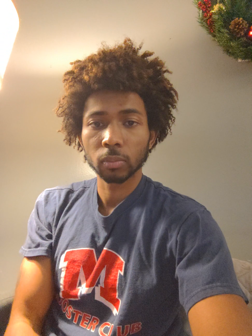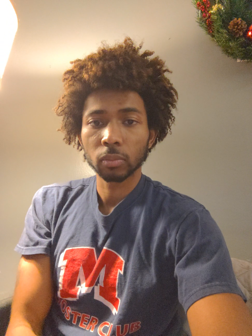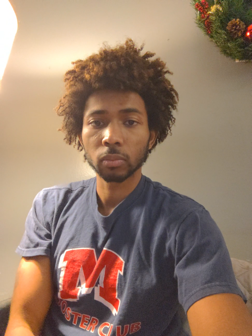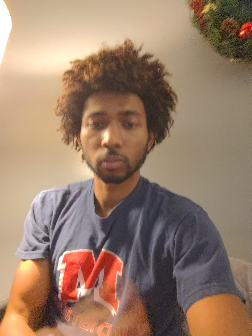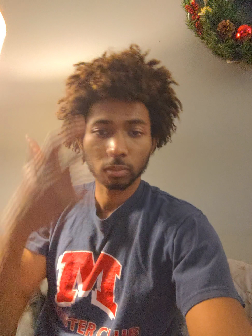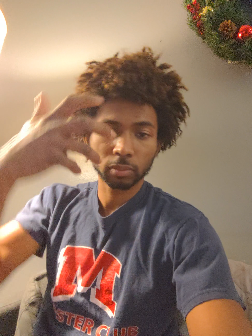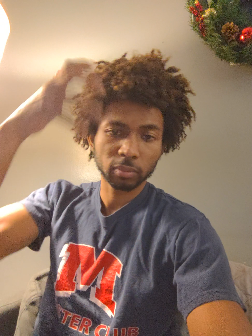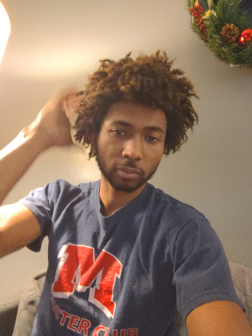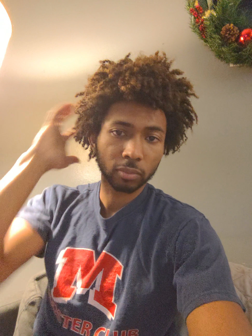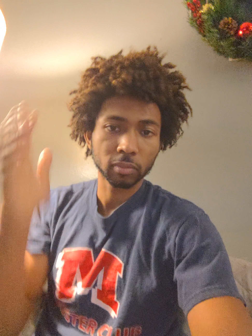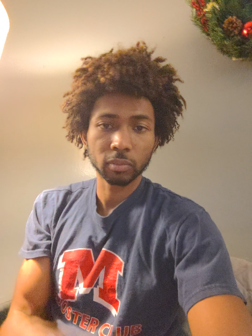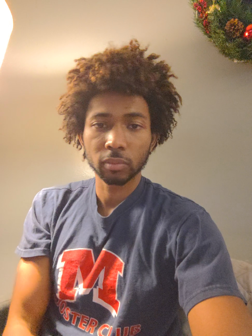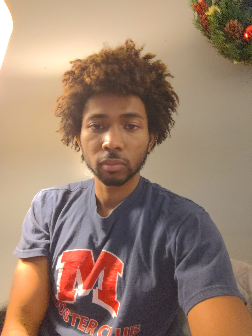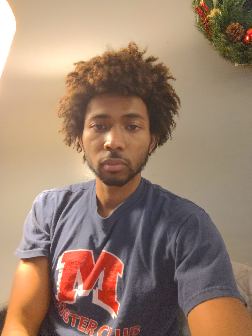lion